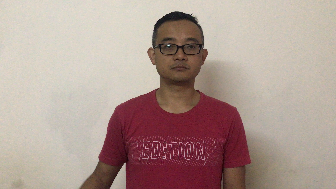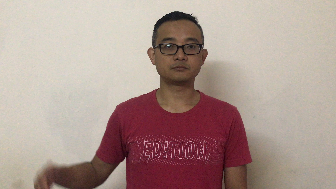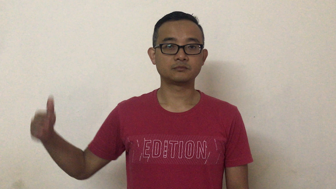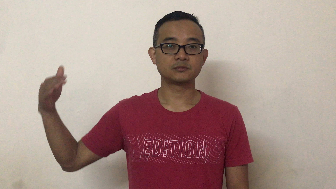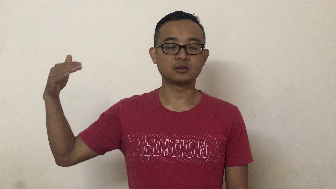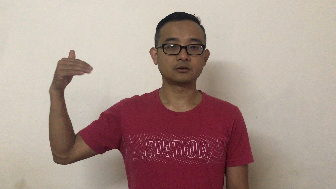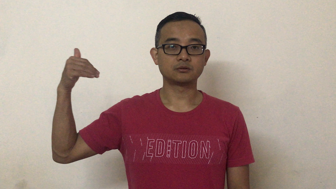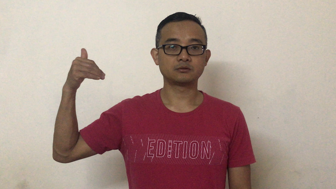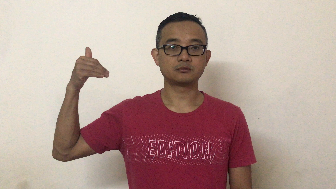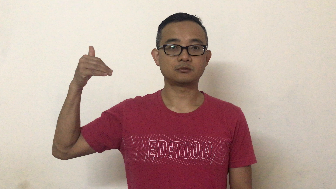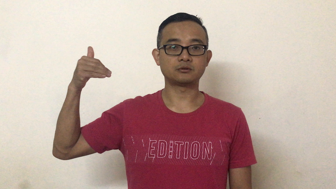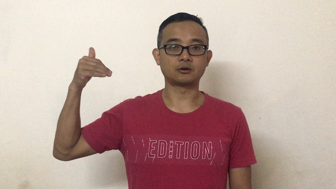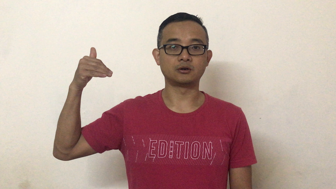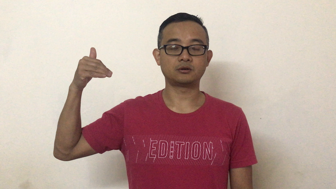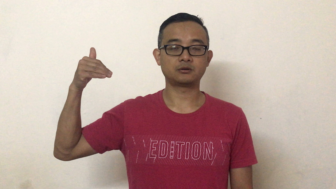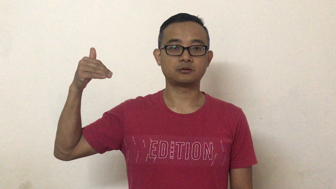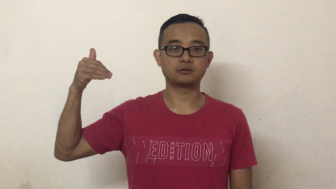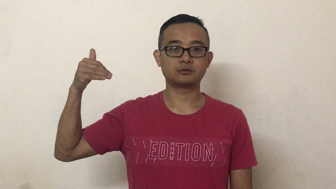त